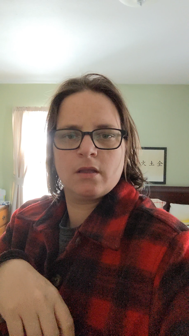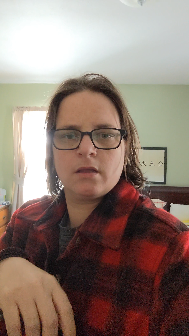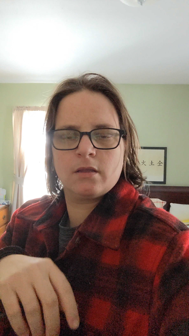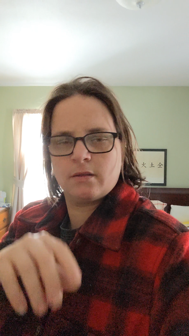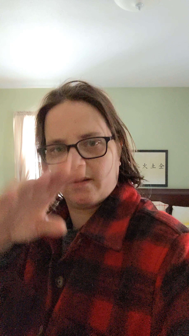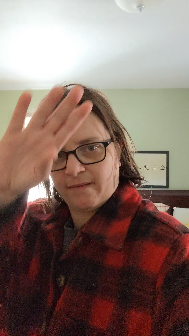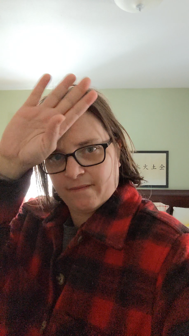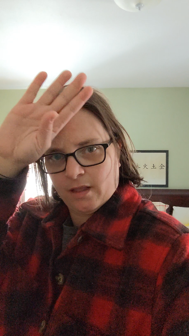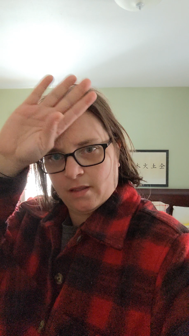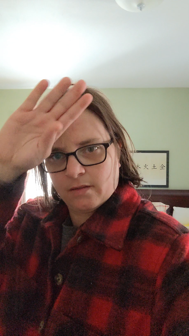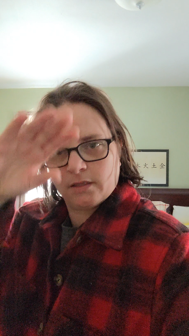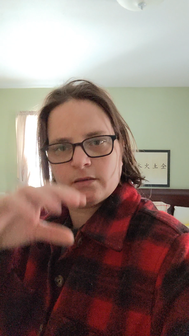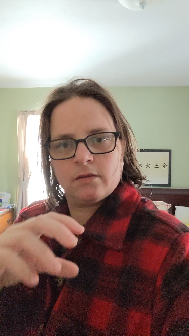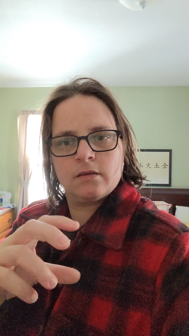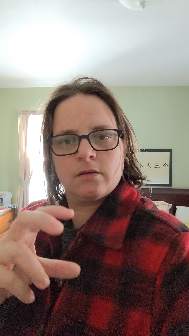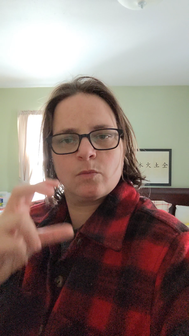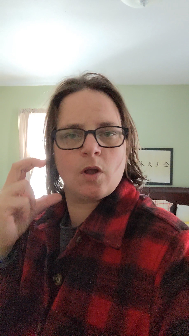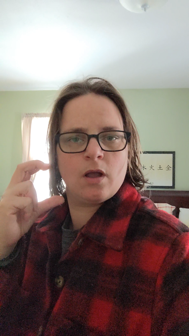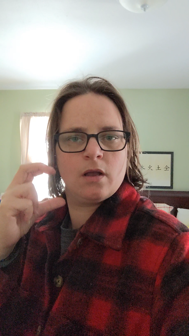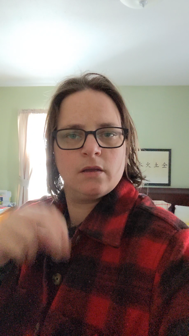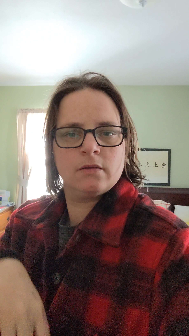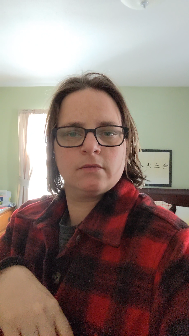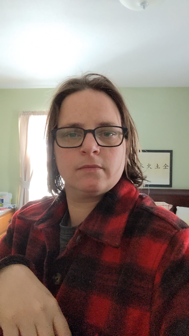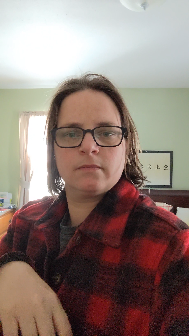fire truck